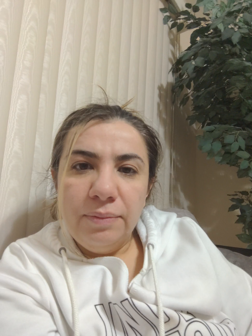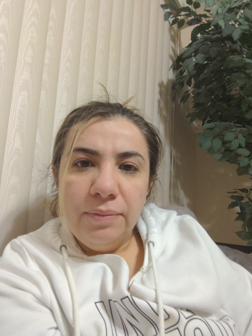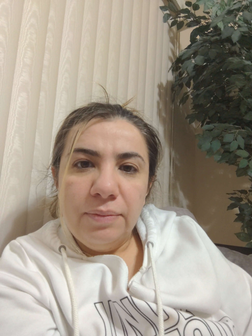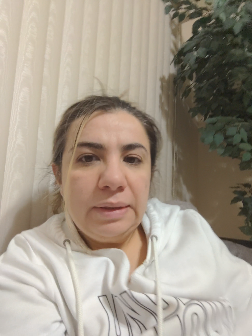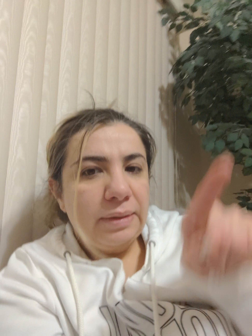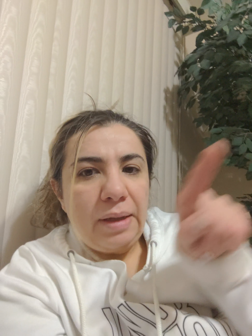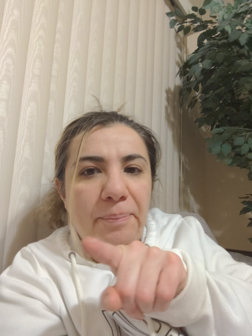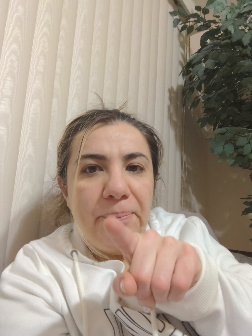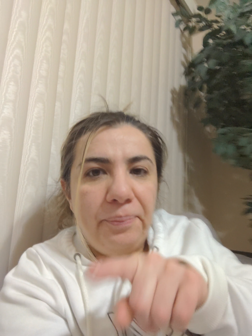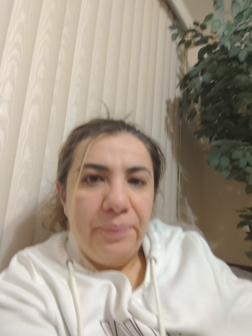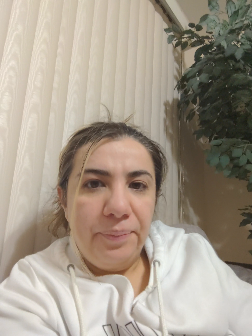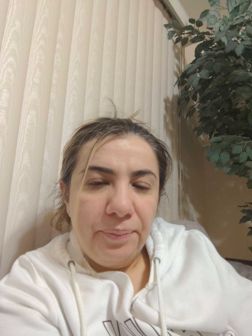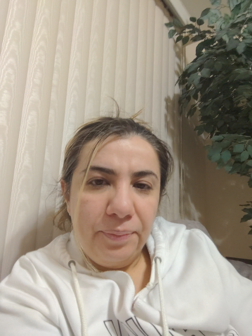same